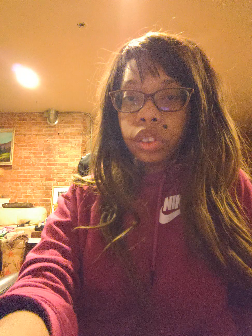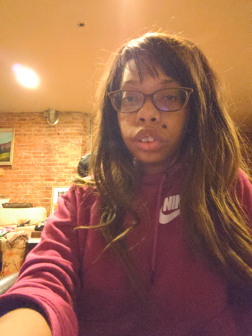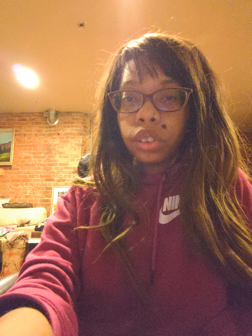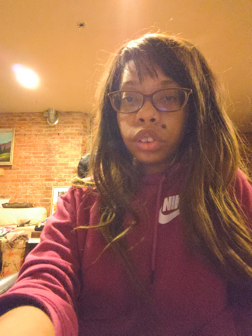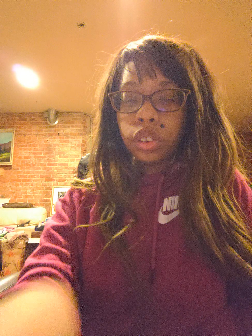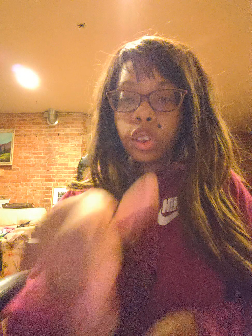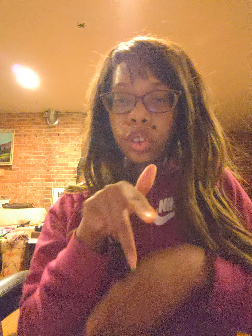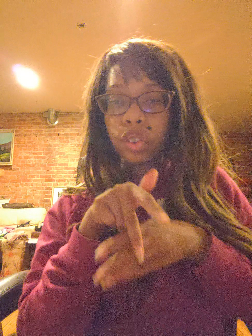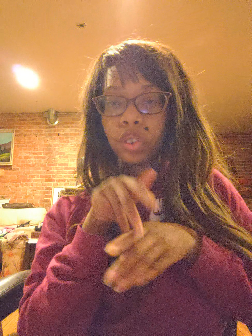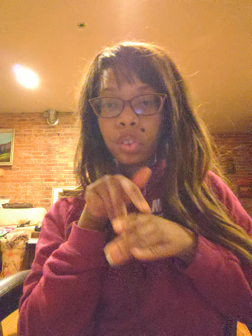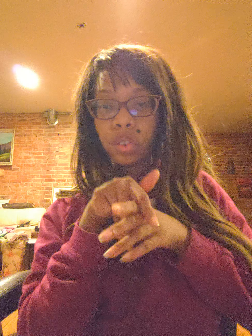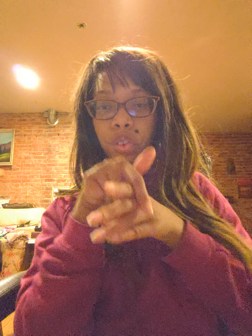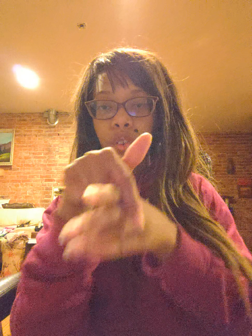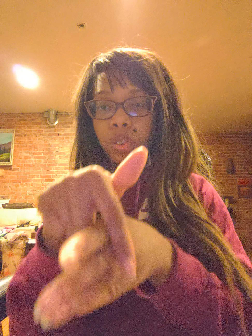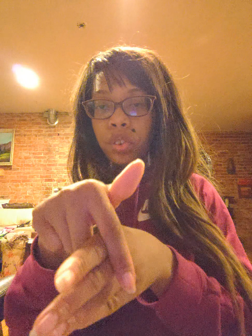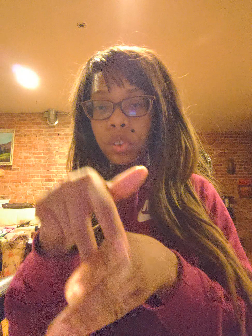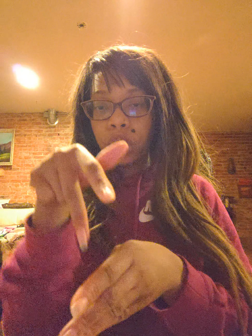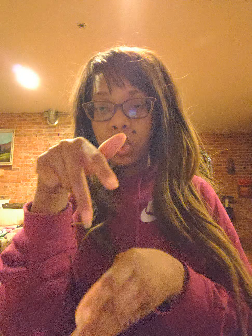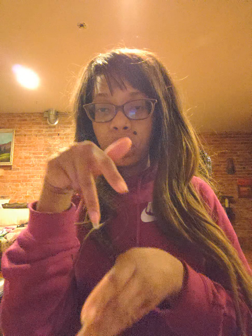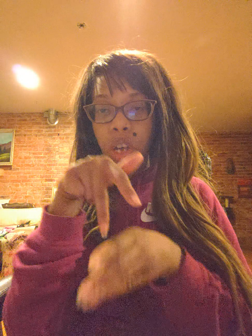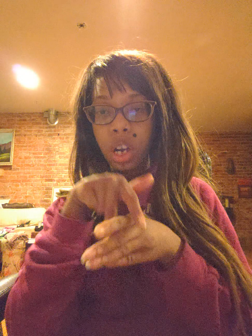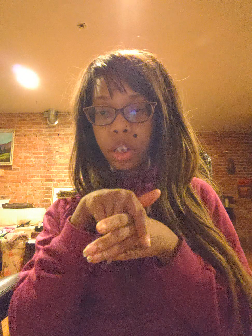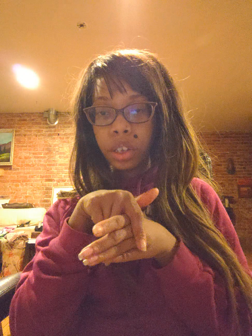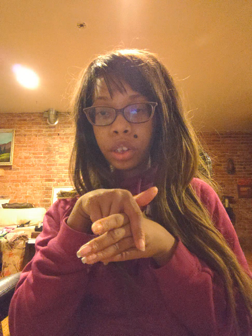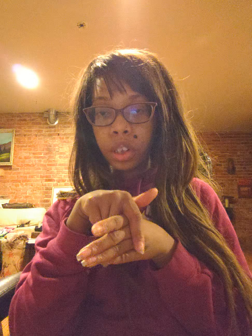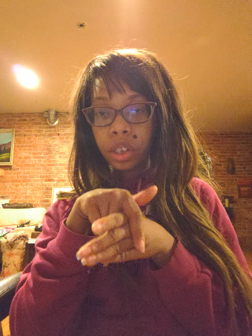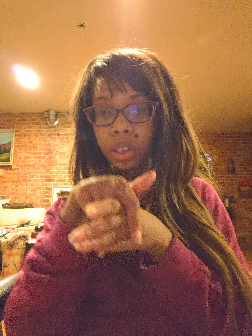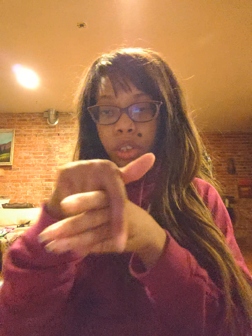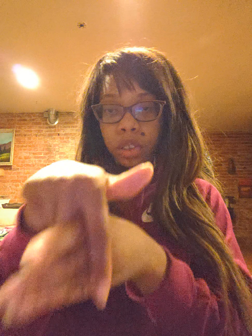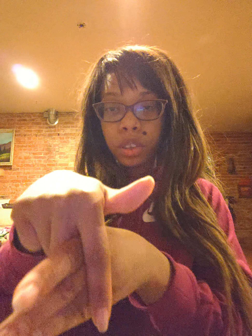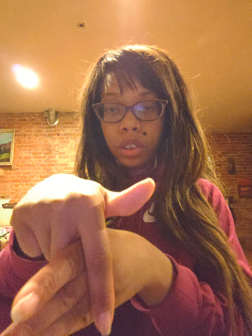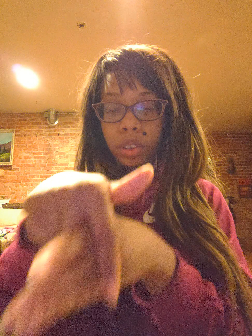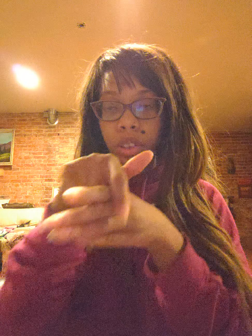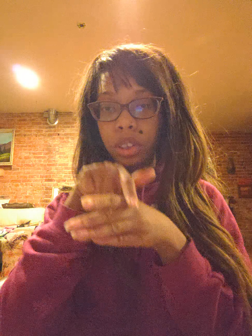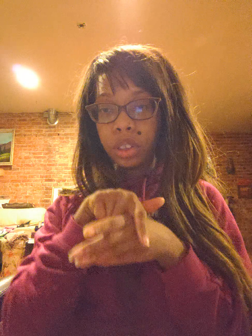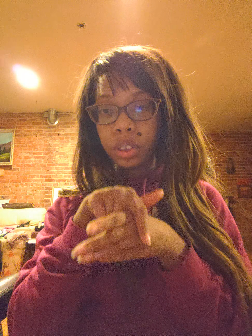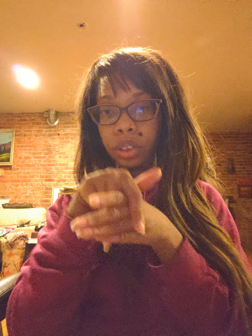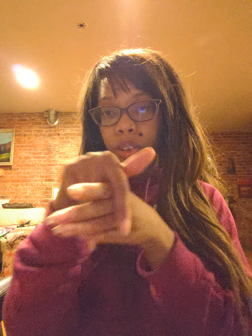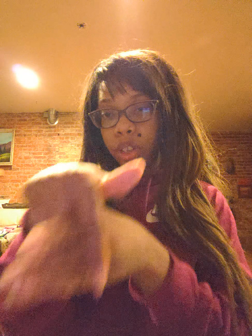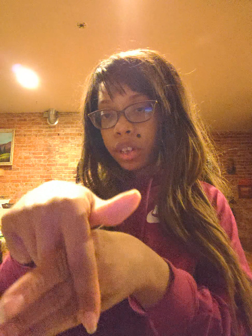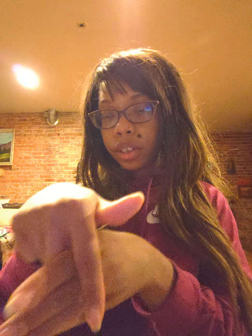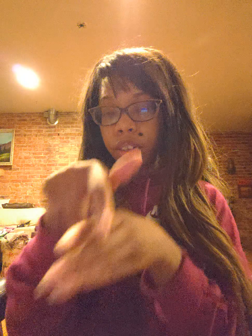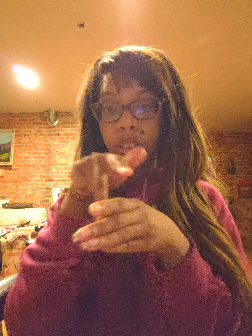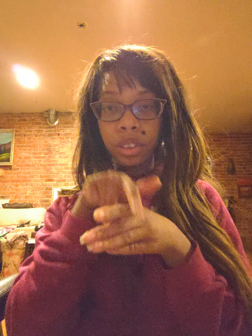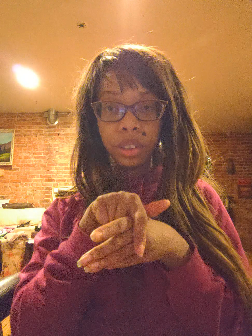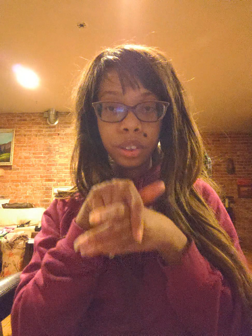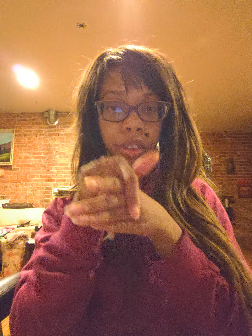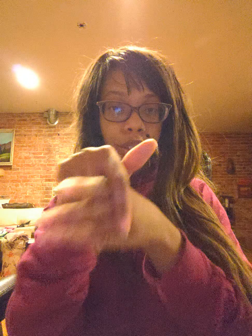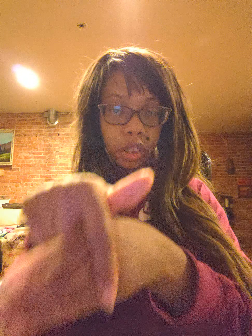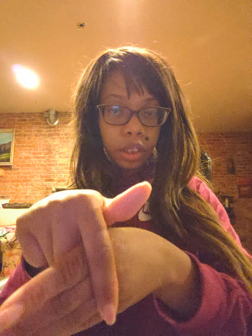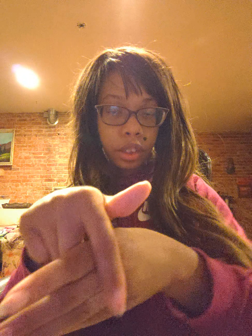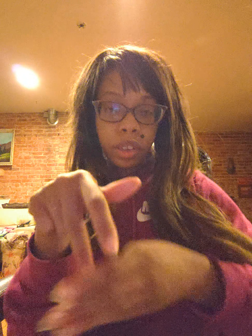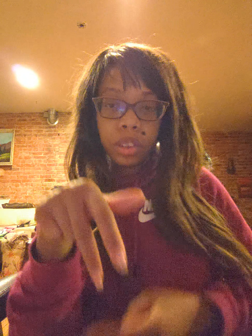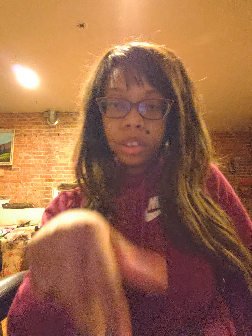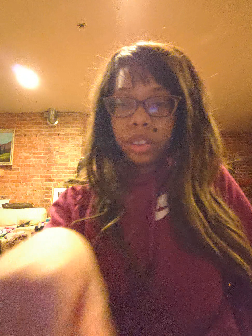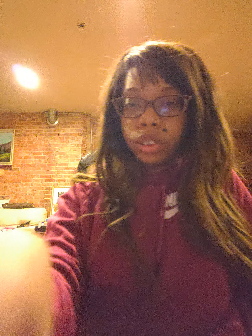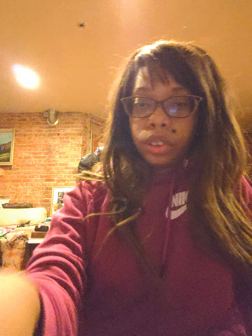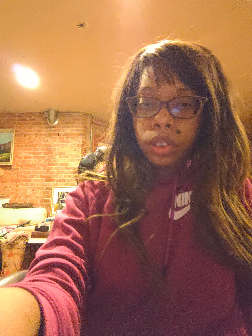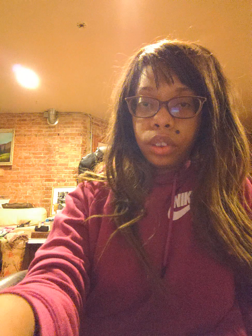ride